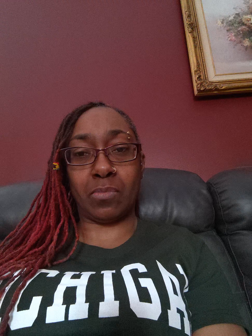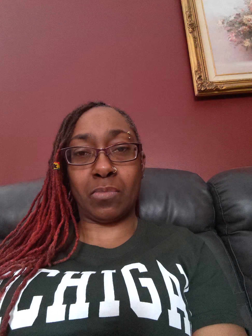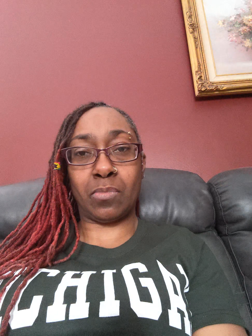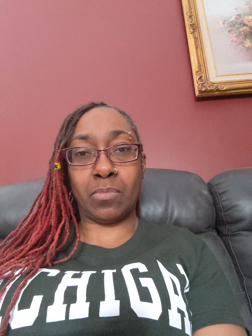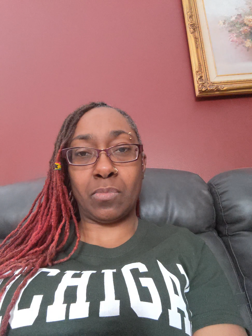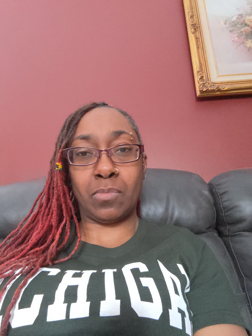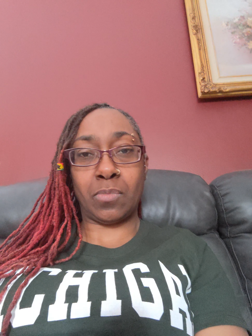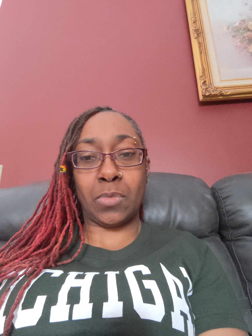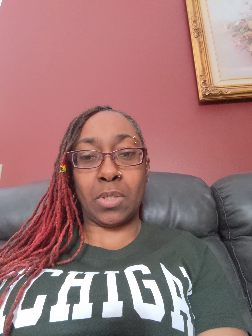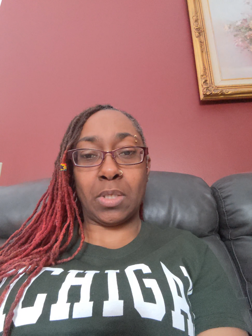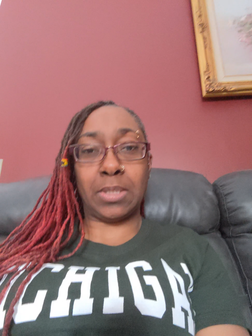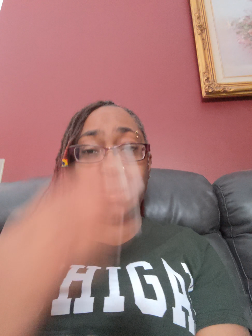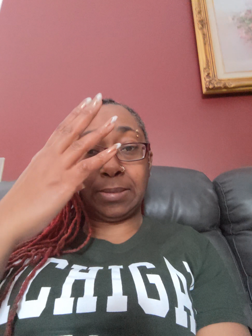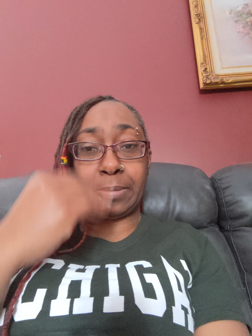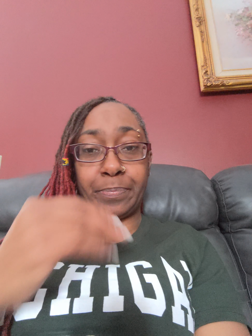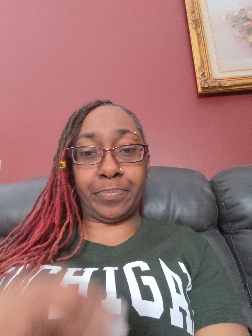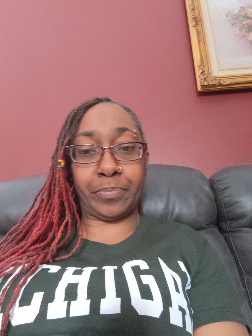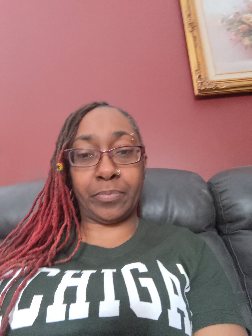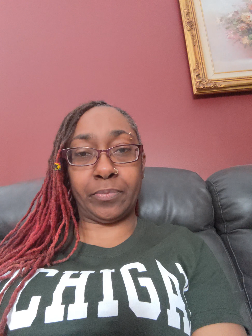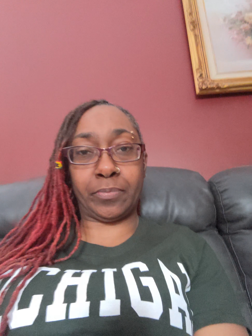sleep